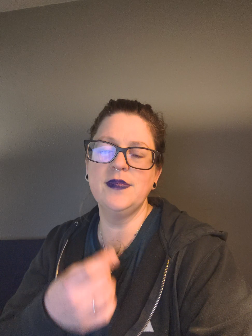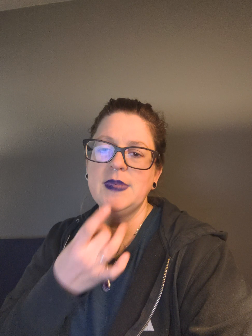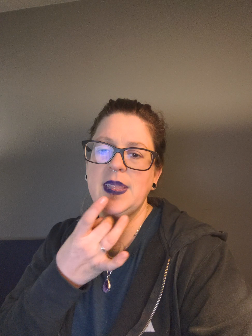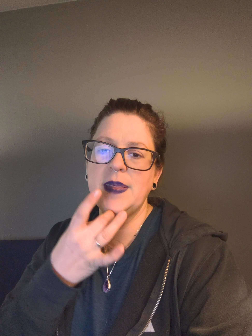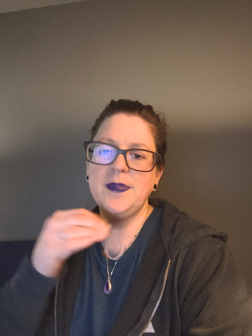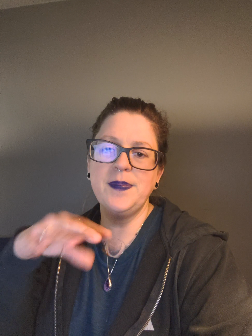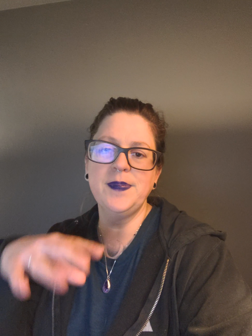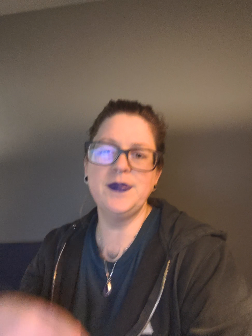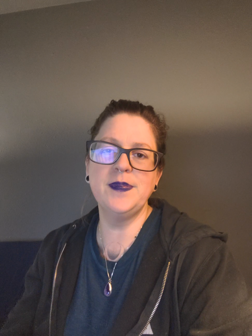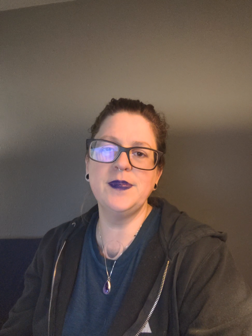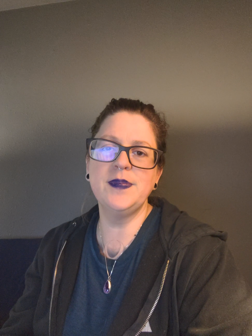lamp